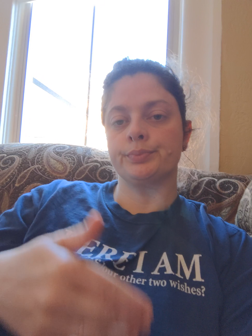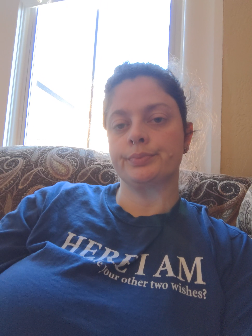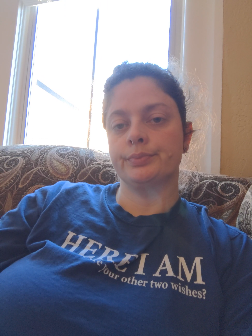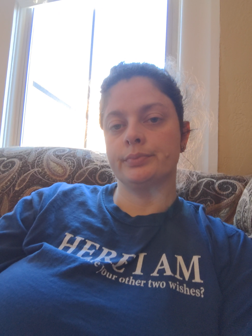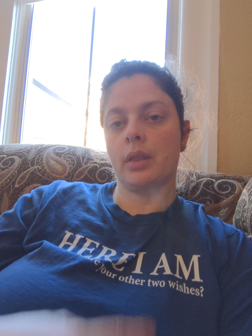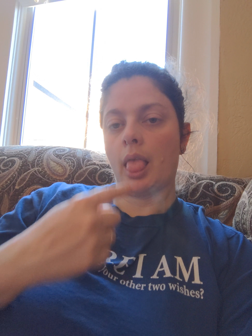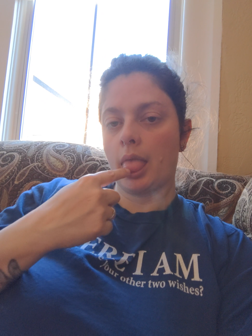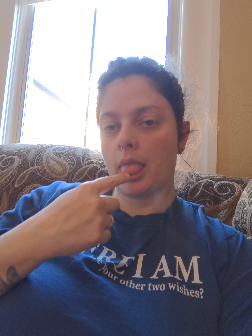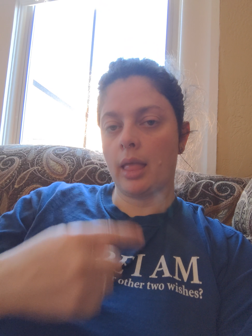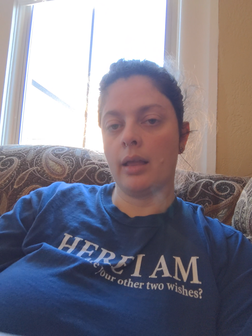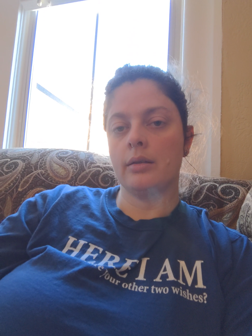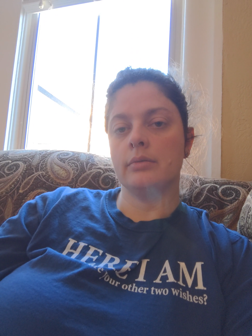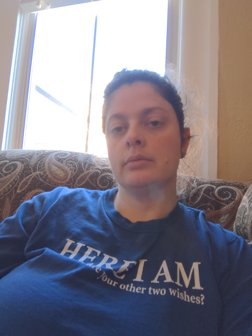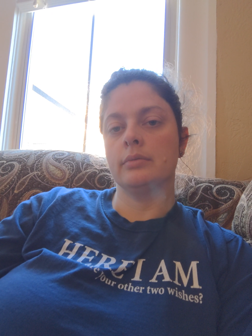tongue